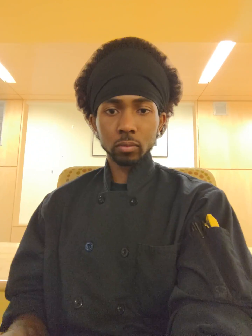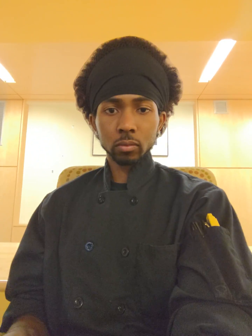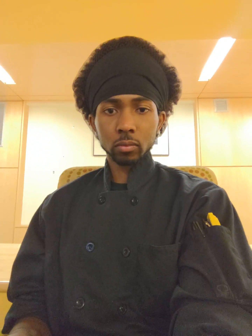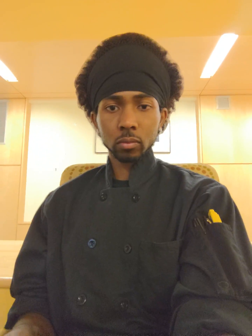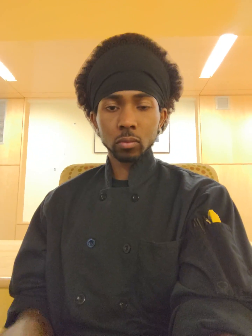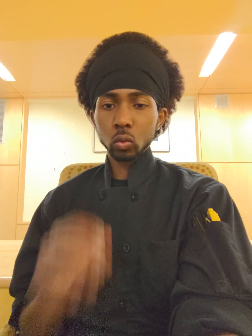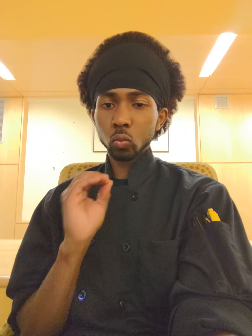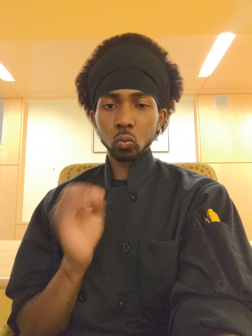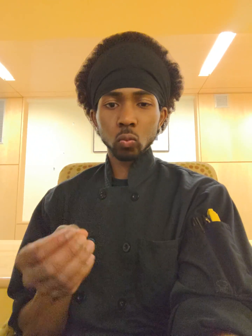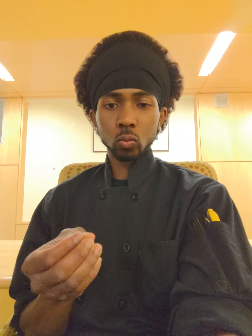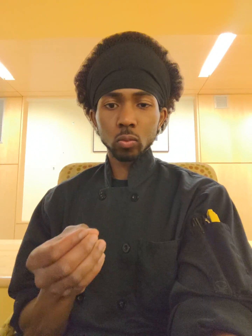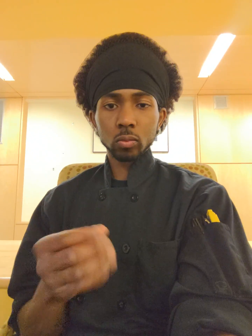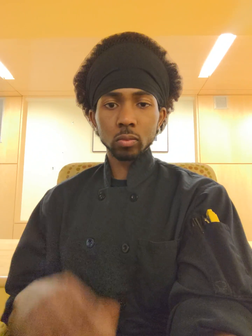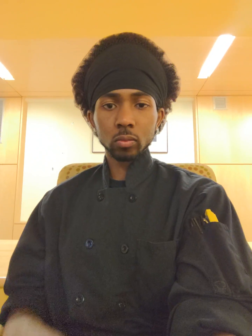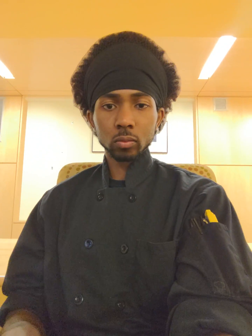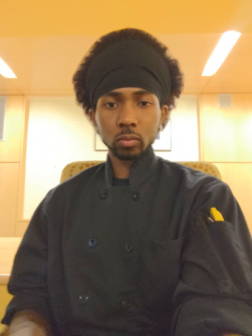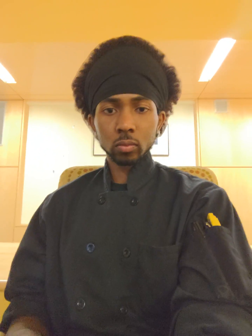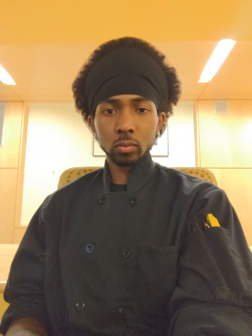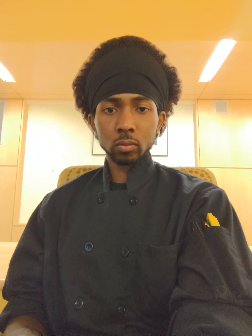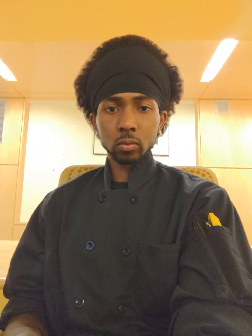none